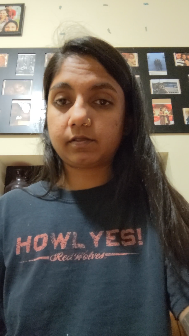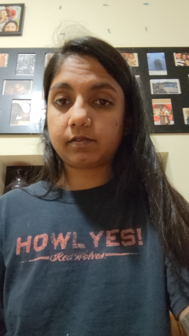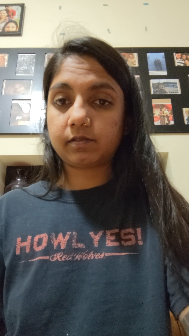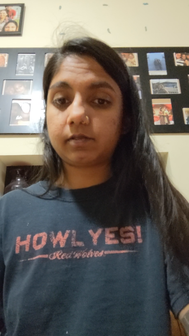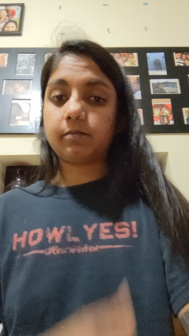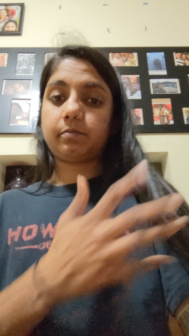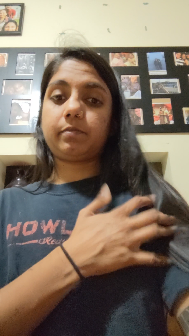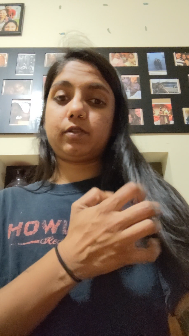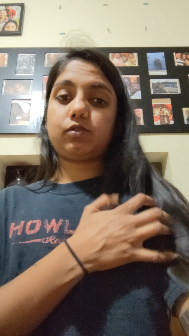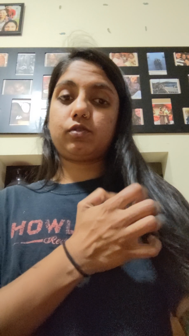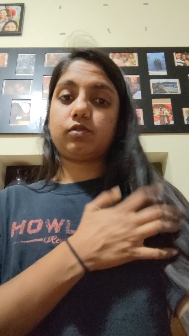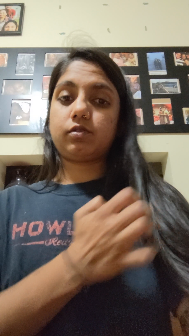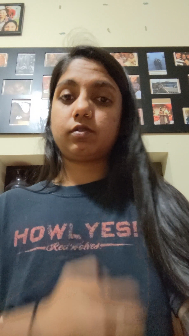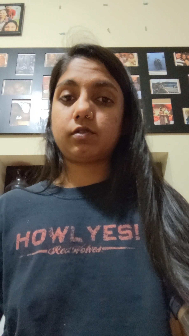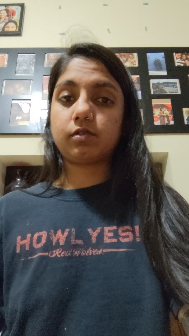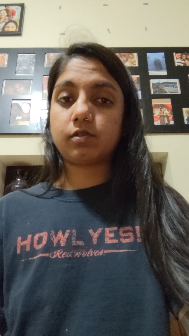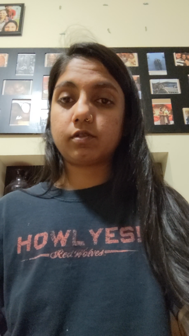bear